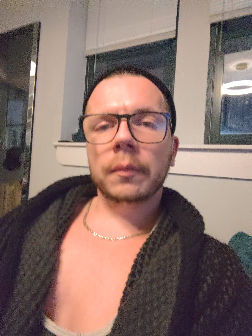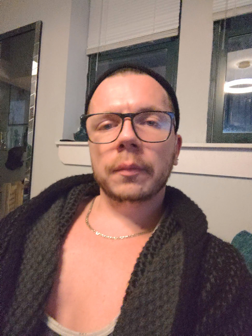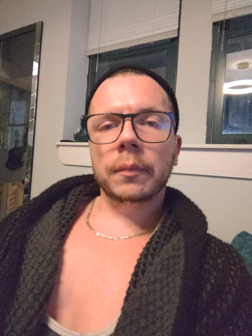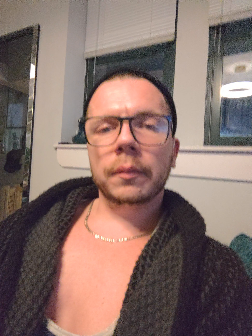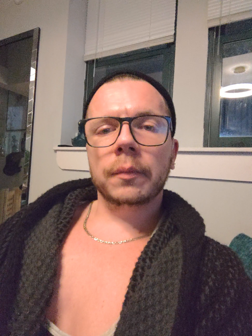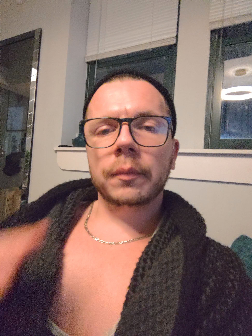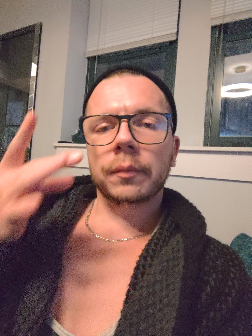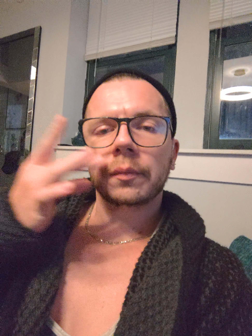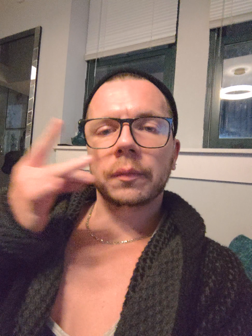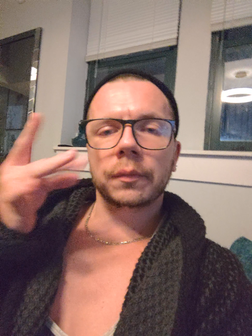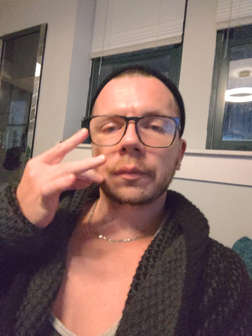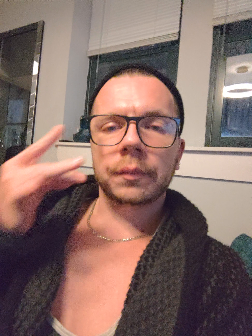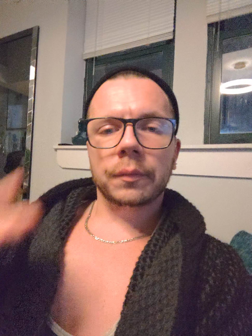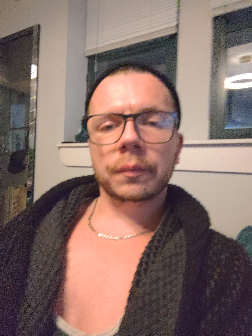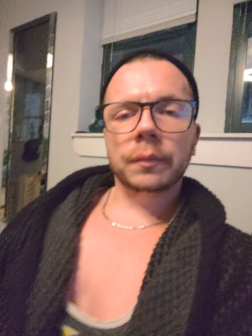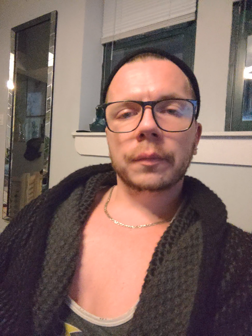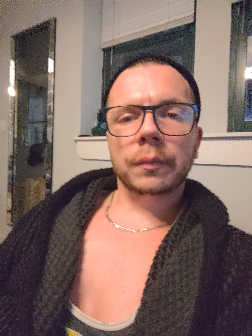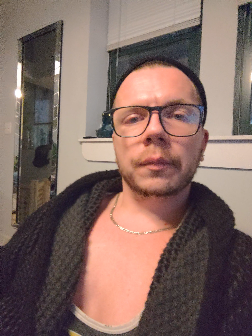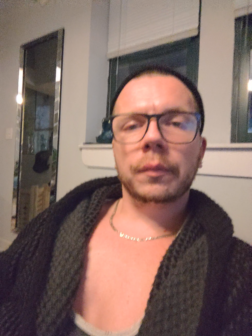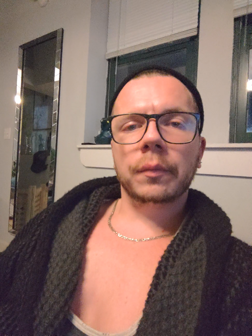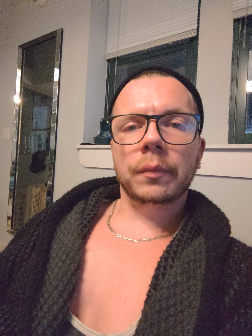cat